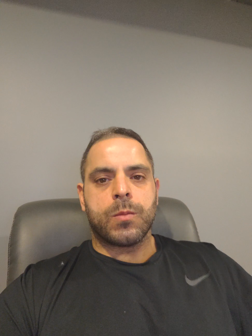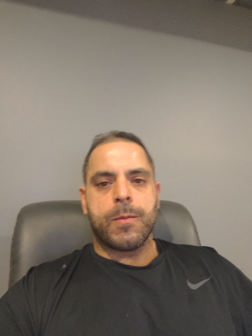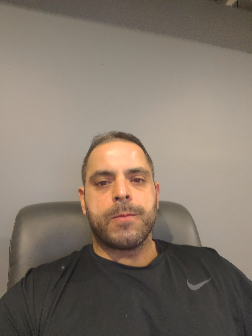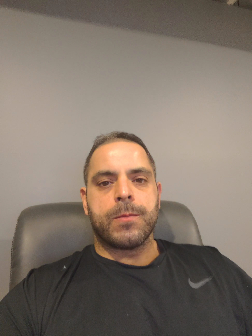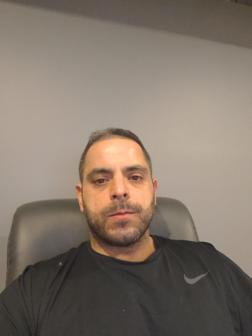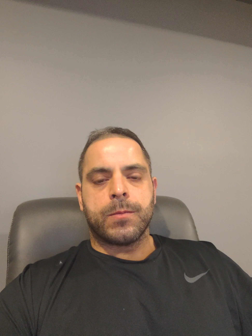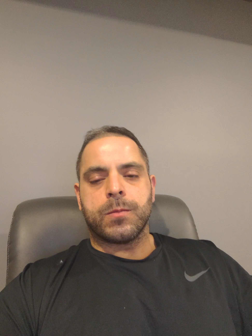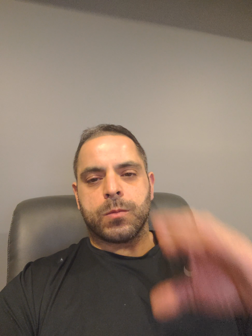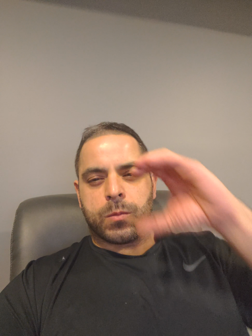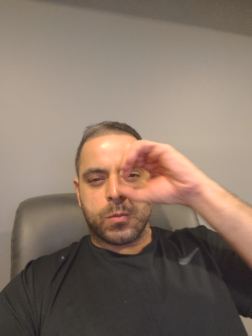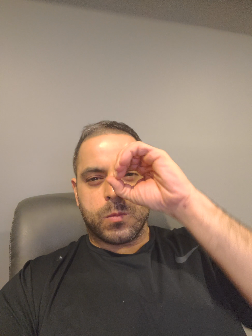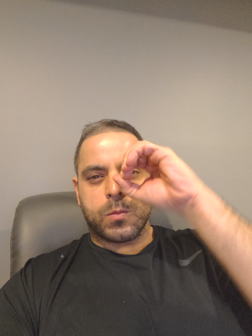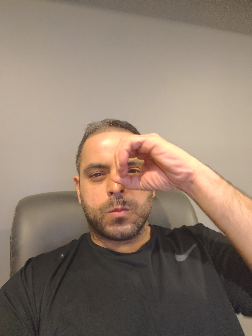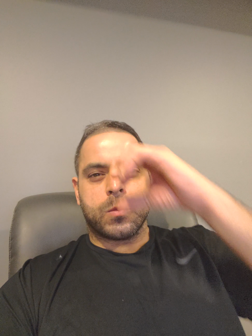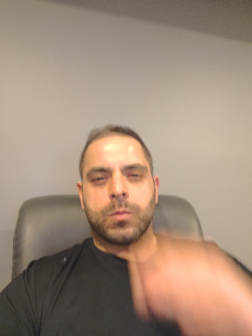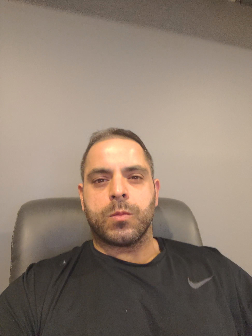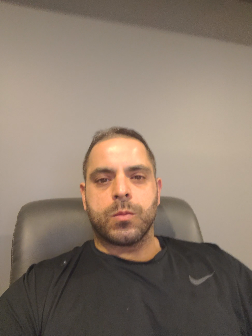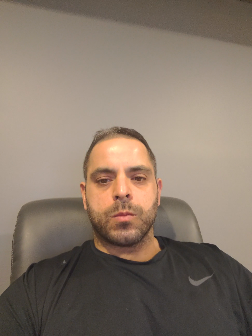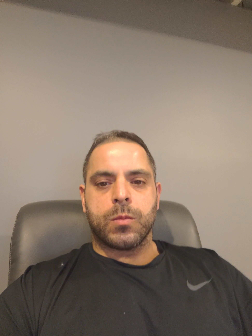owl